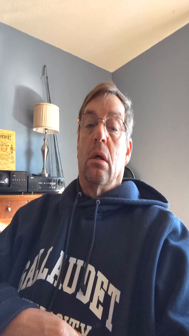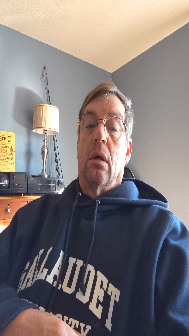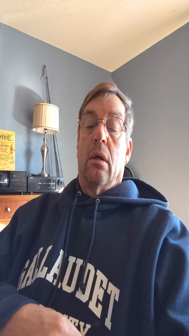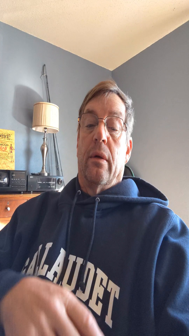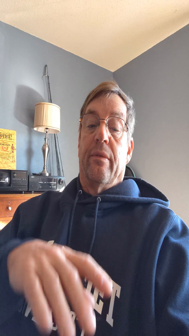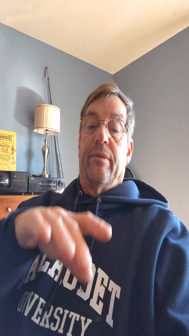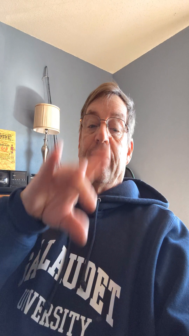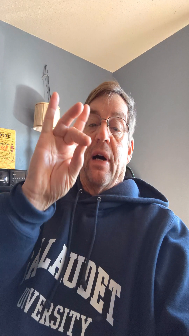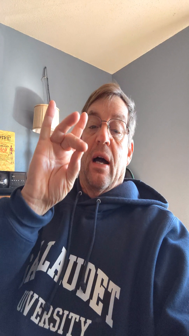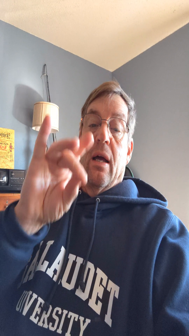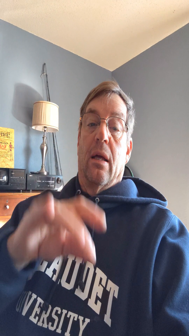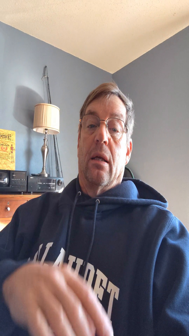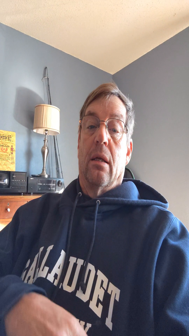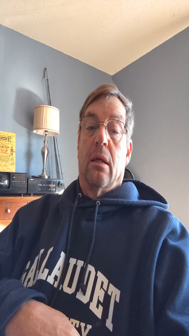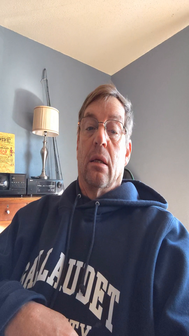find